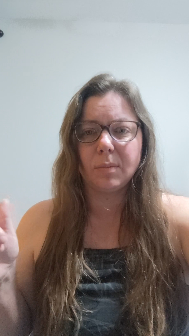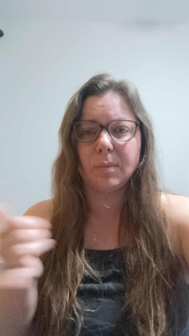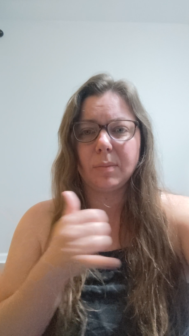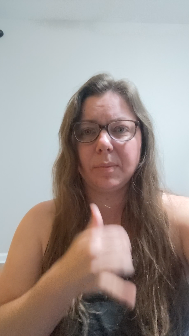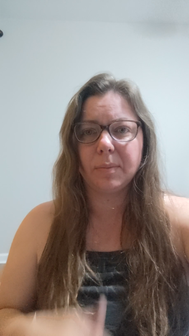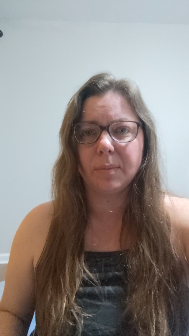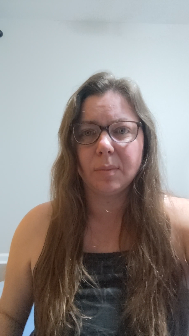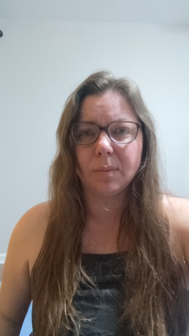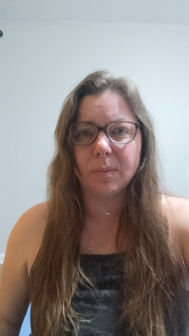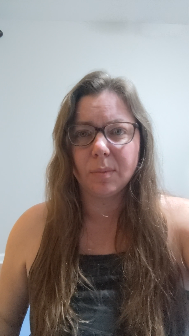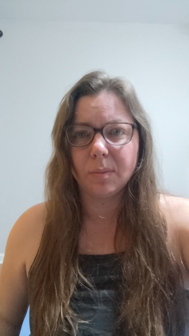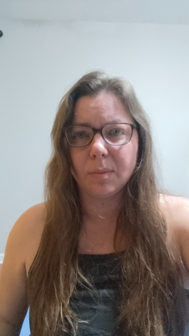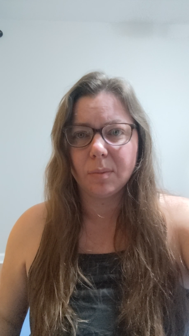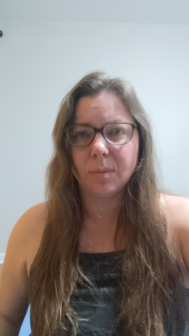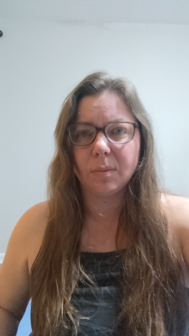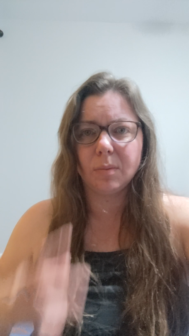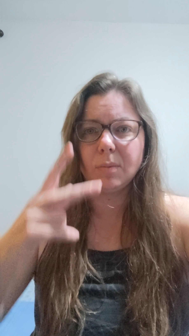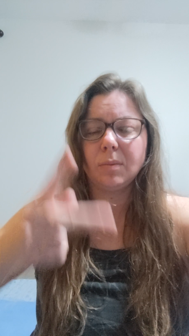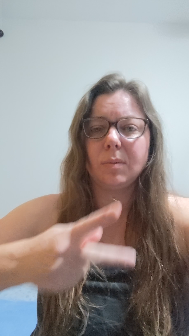careful